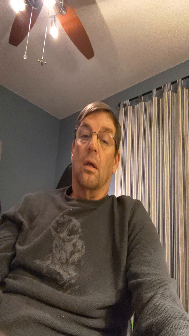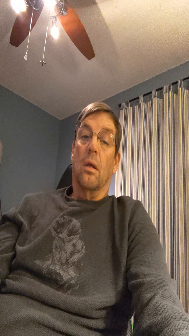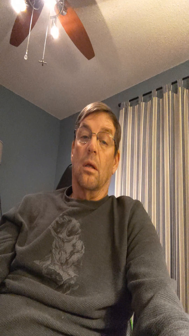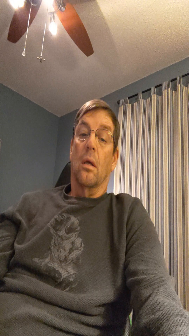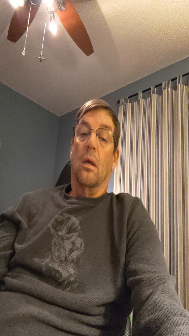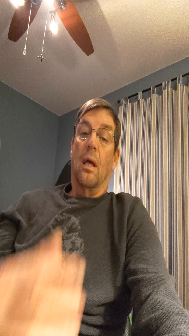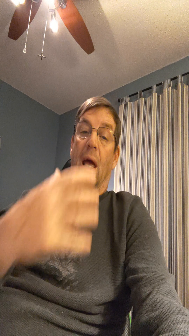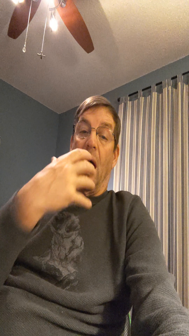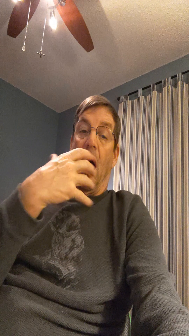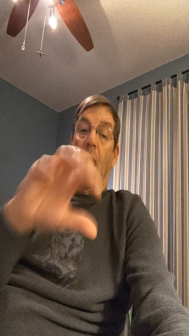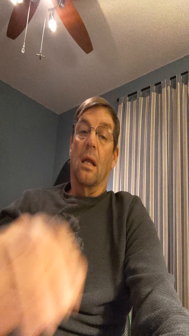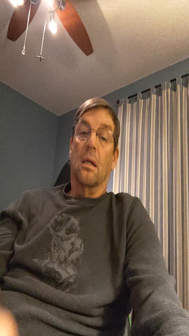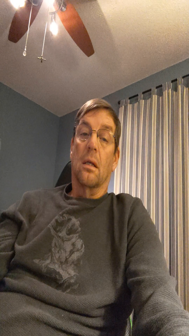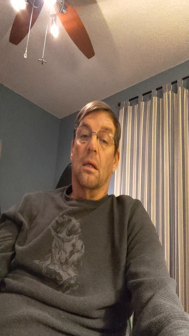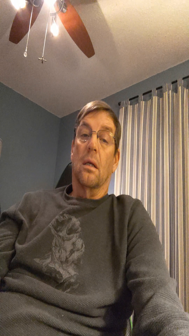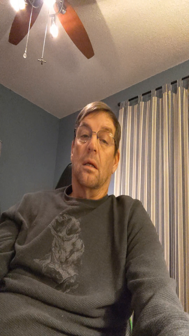hot